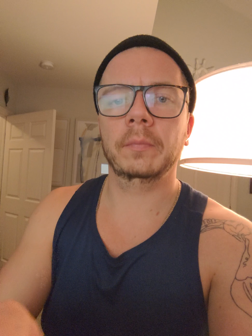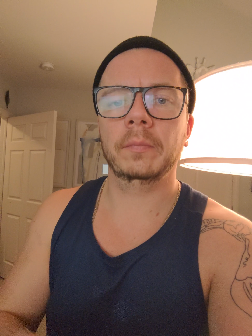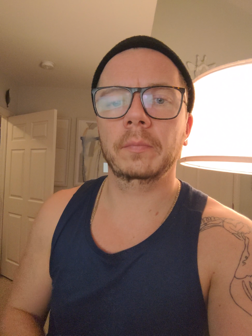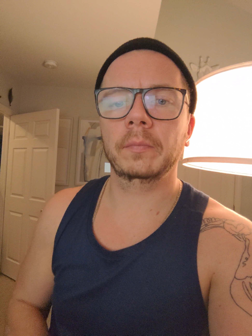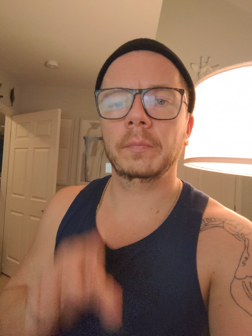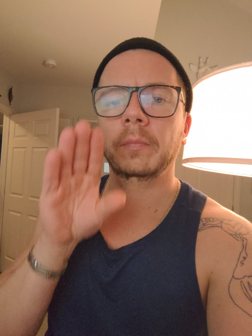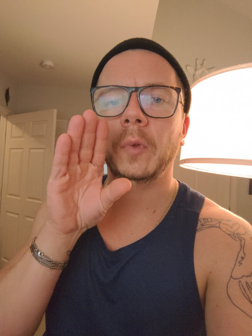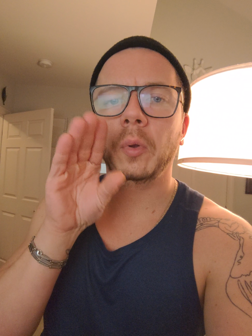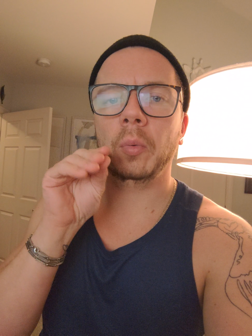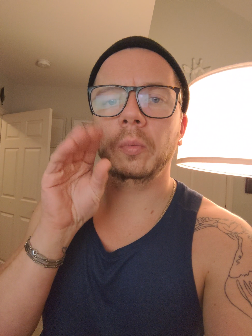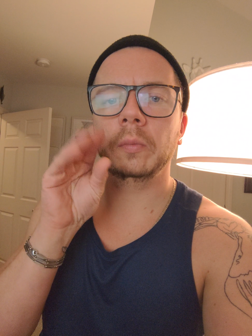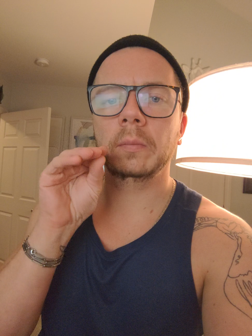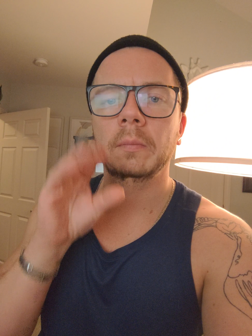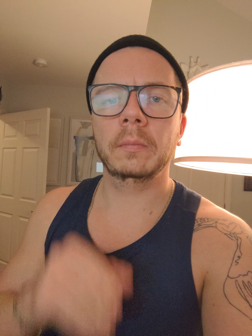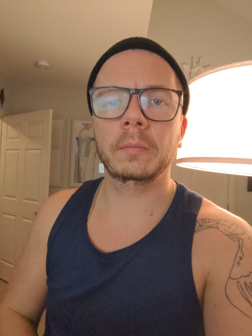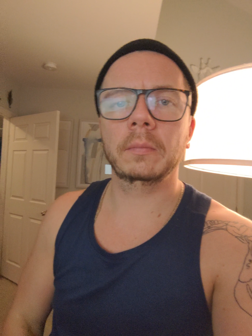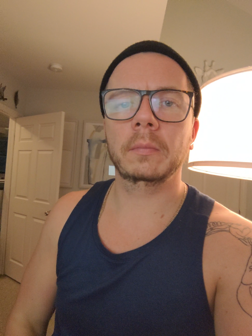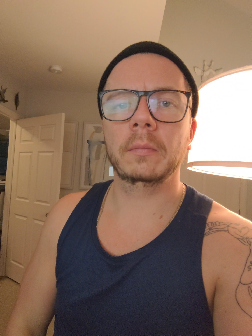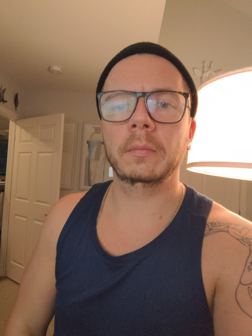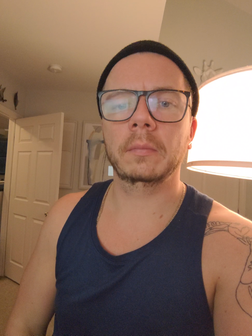goose